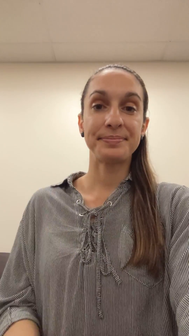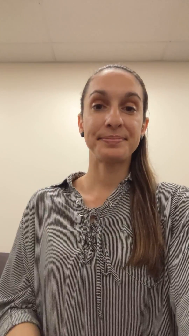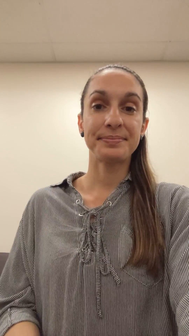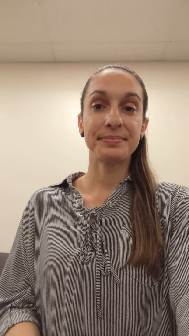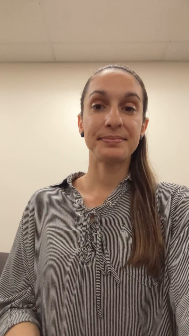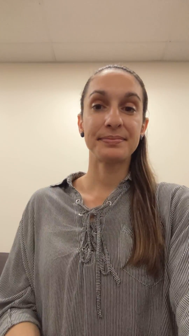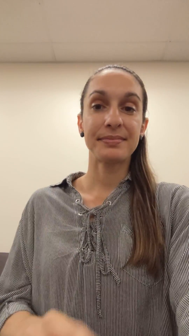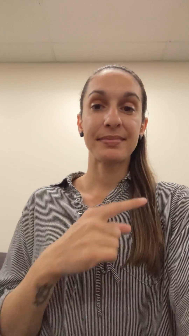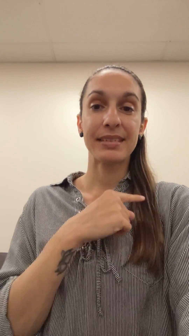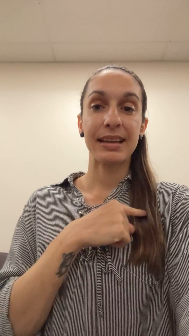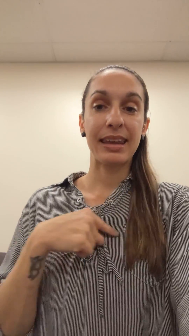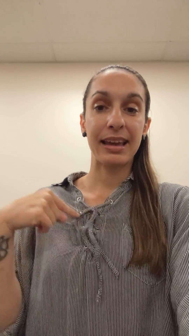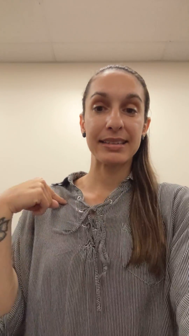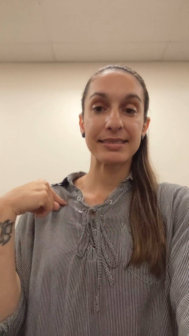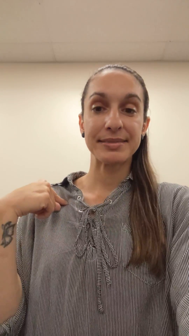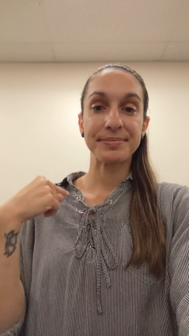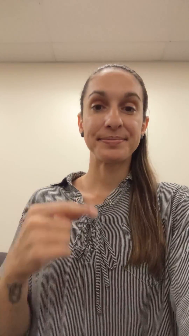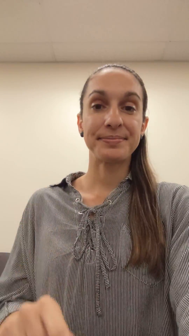necklace